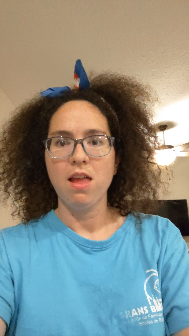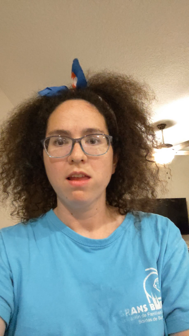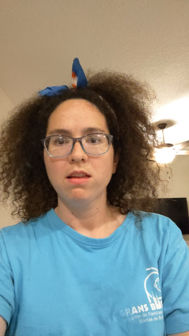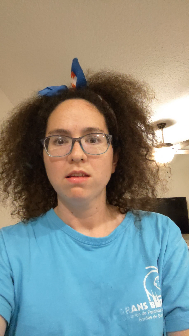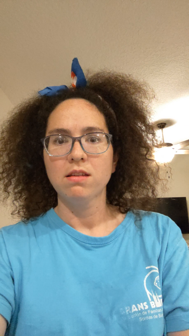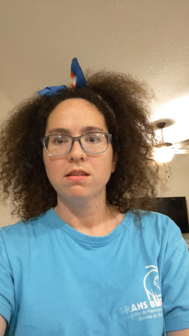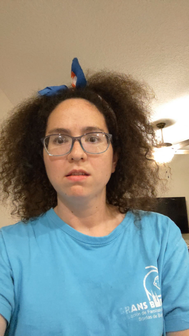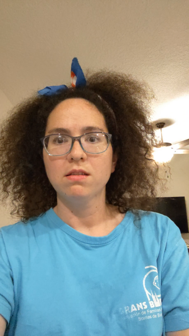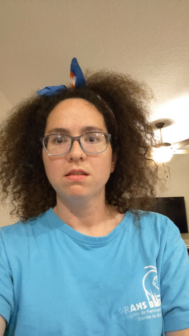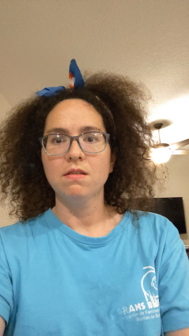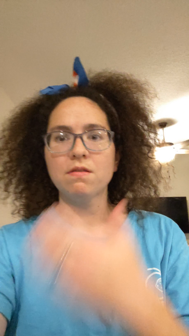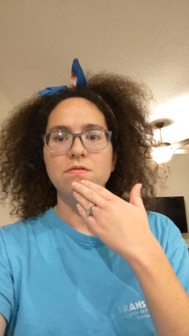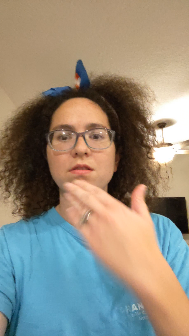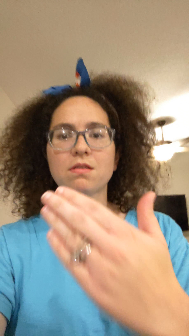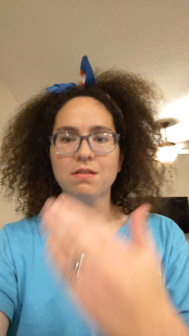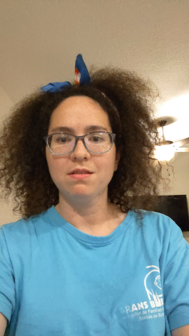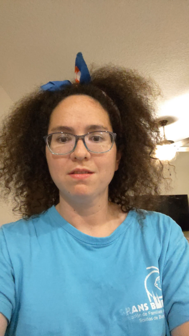good